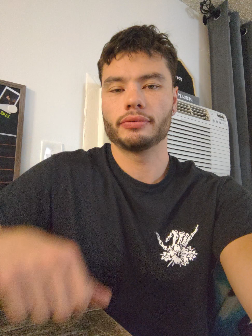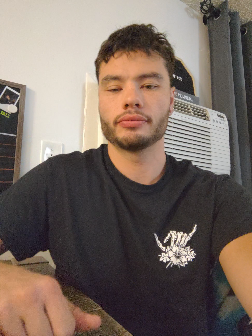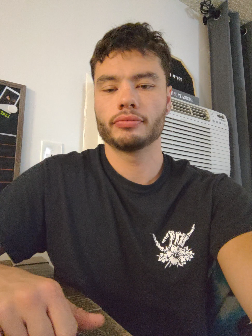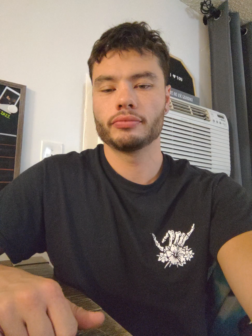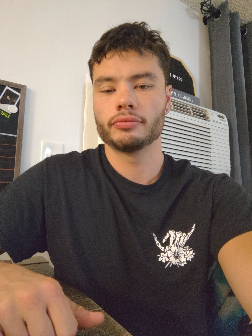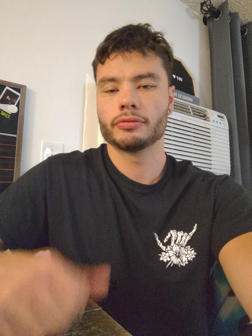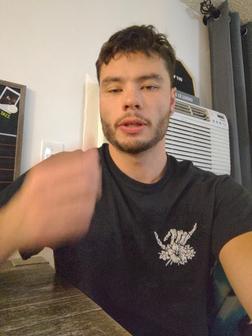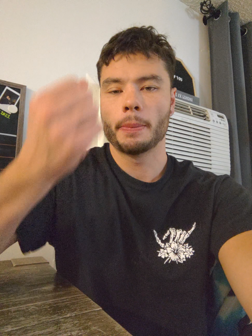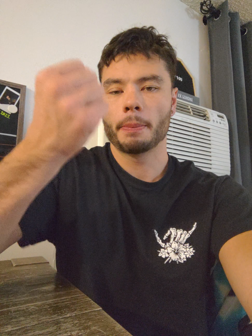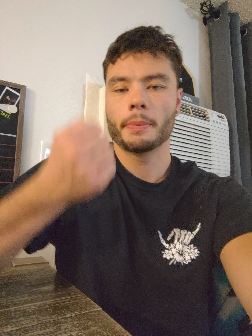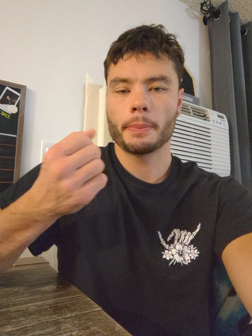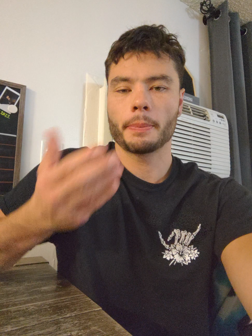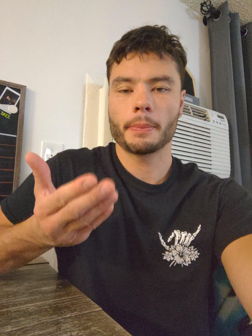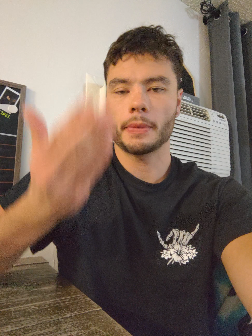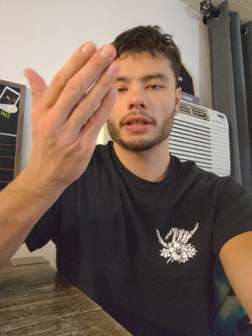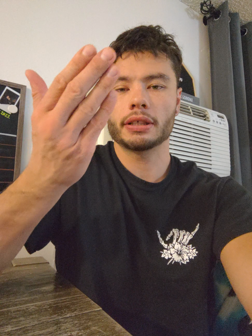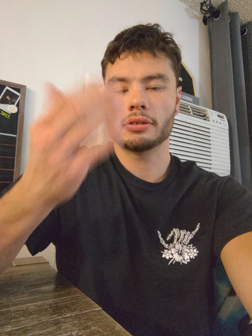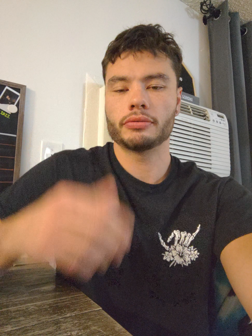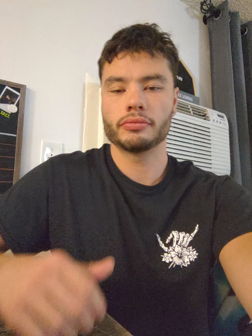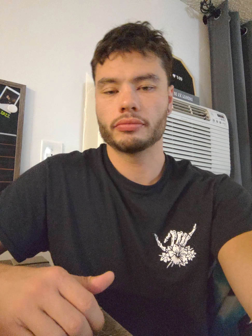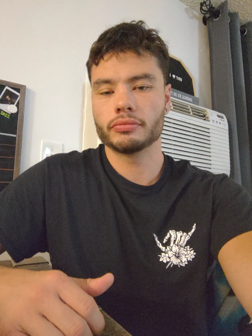mitten